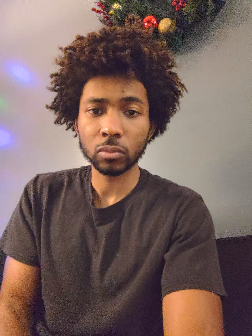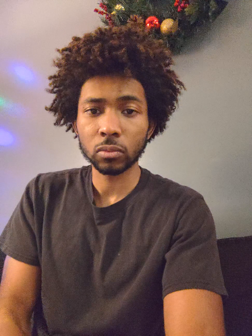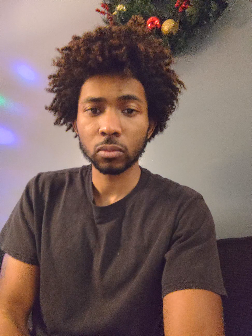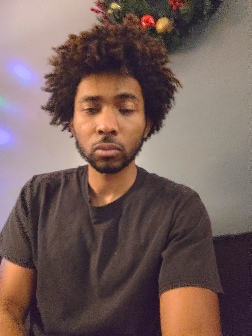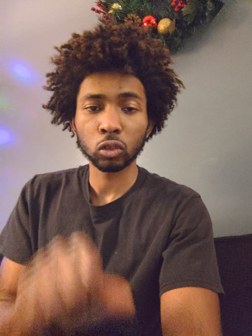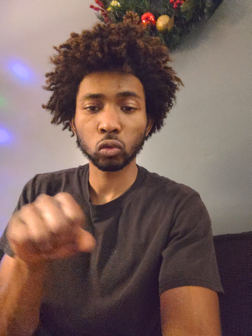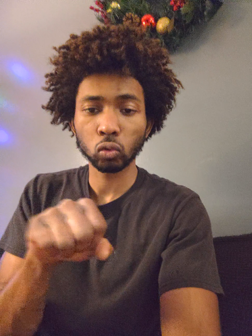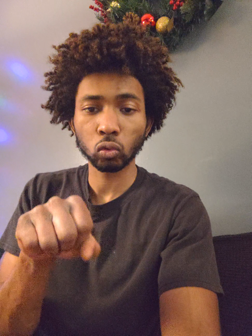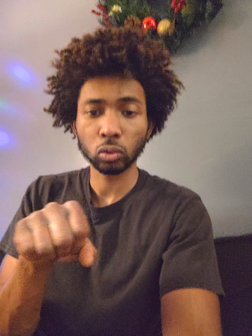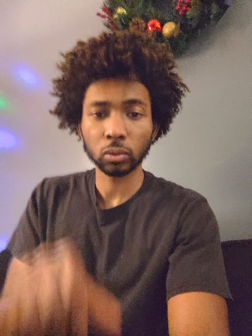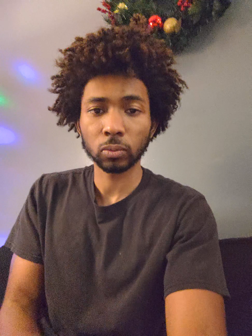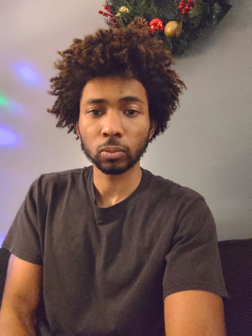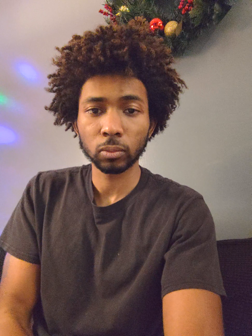shoe